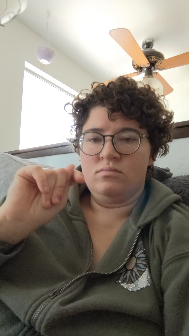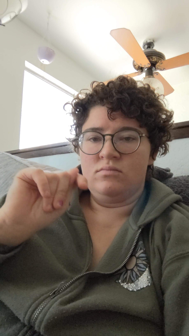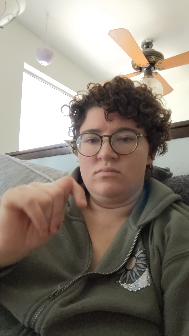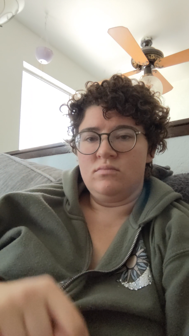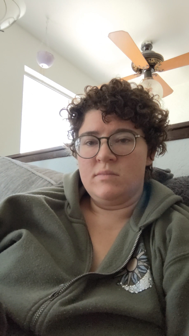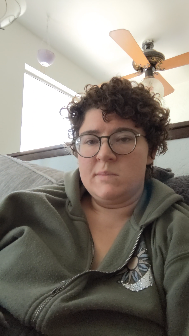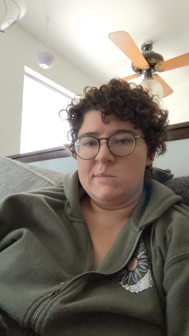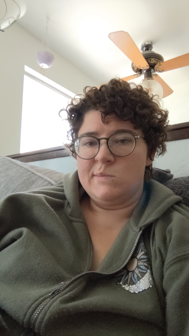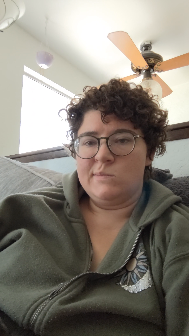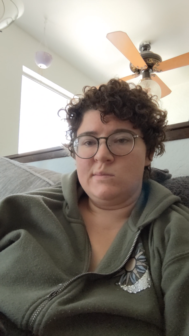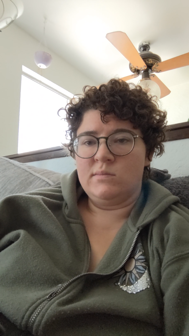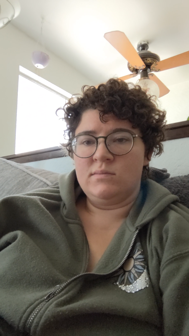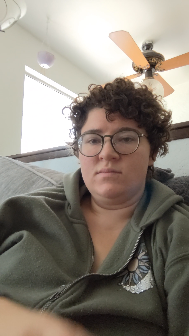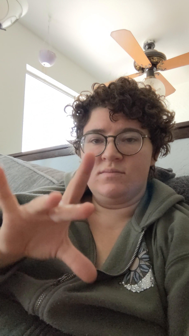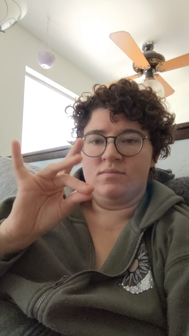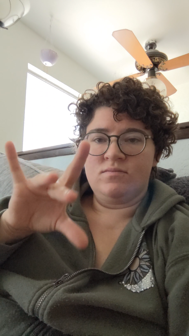choose